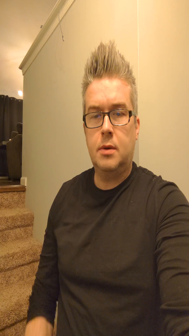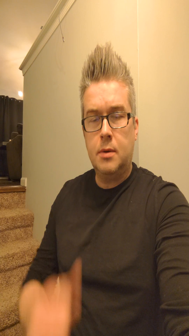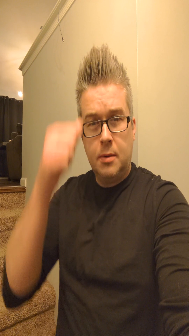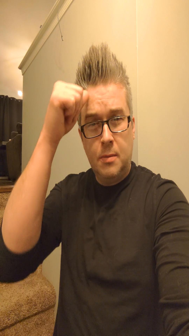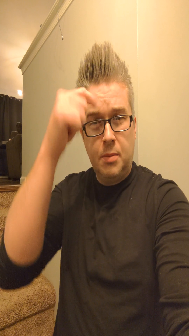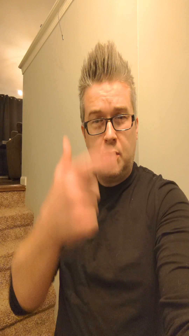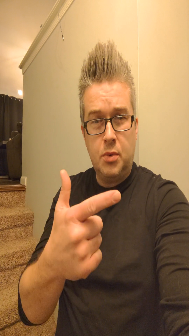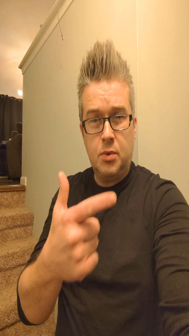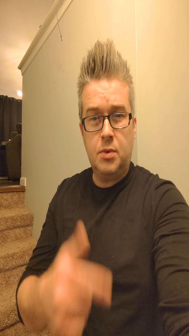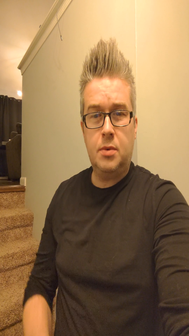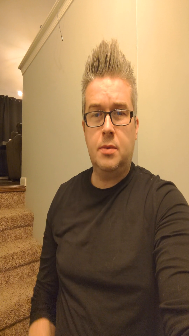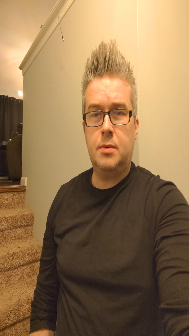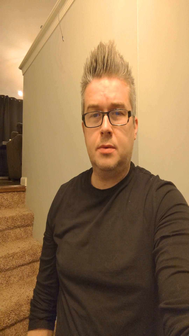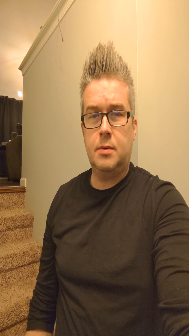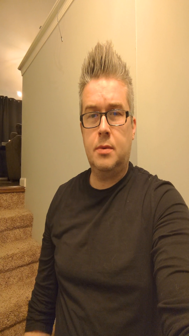brother